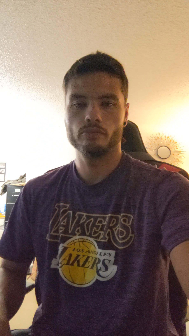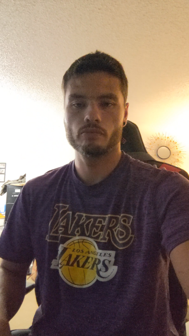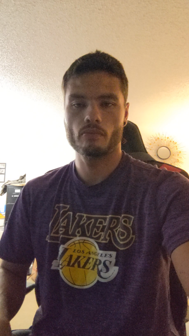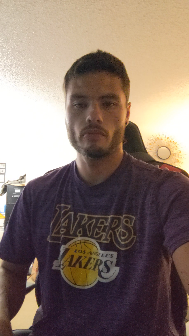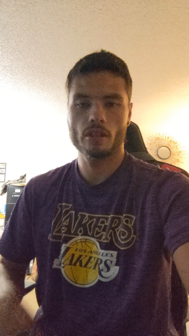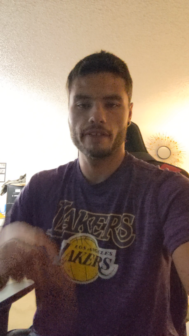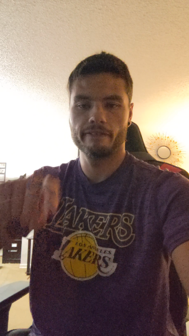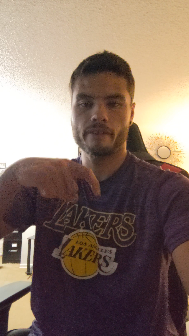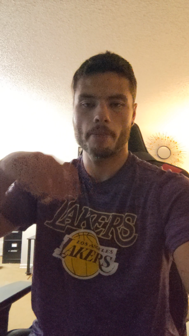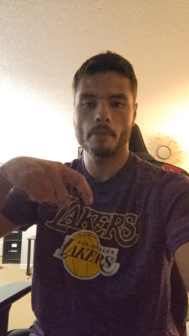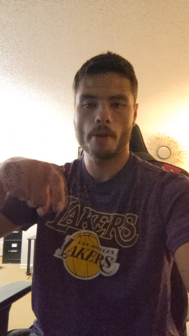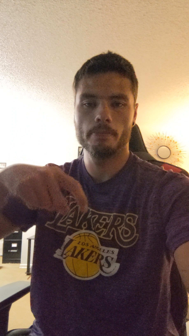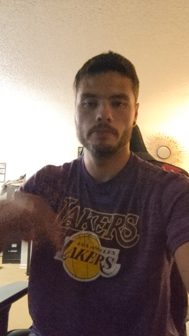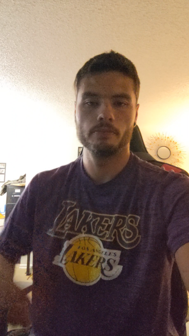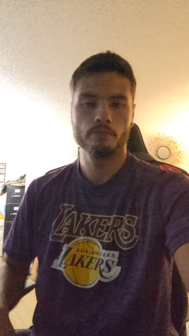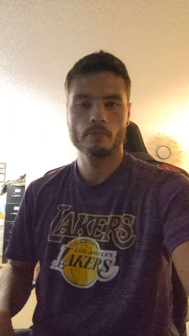flip-flop